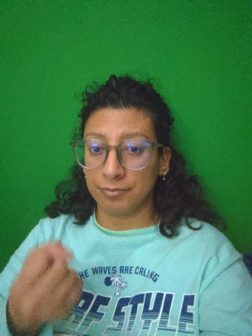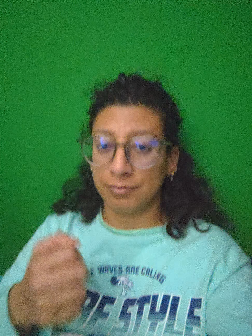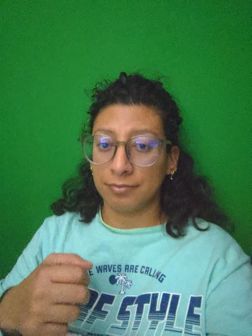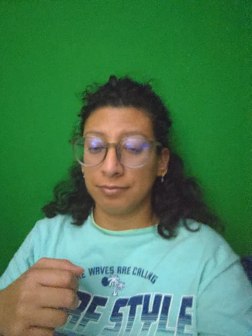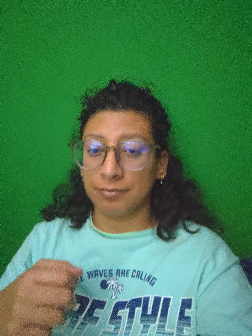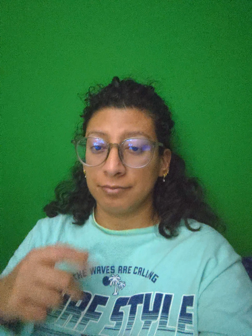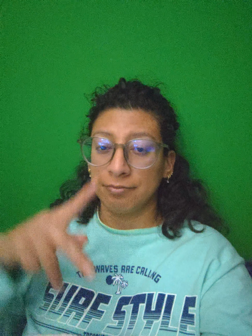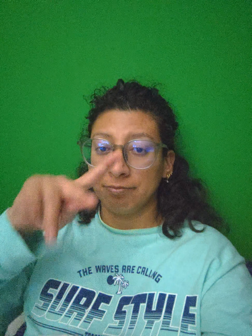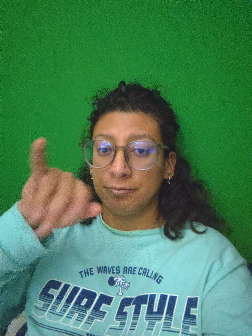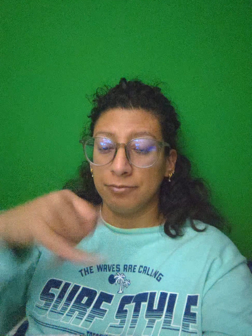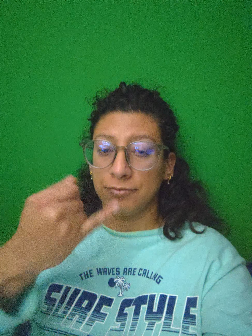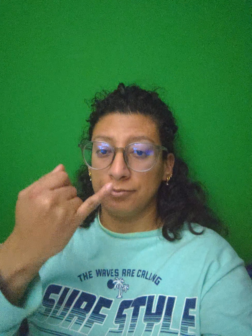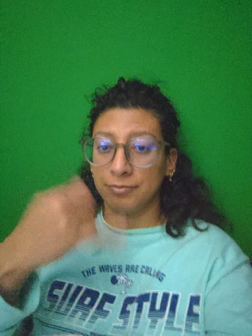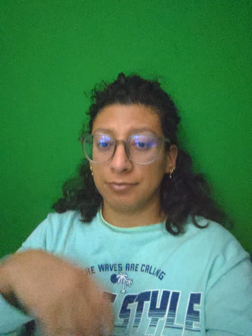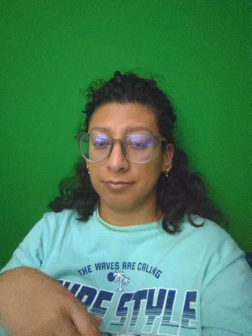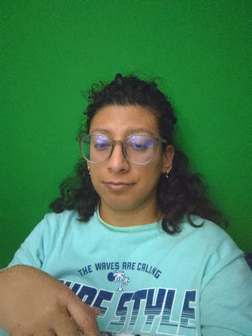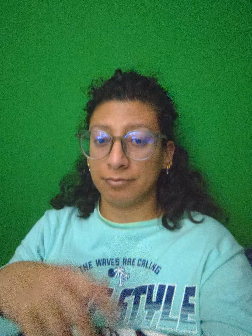pajamas